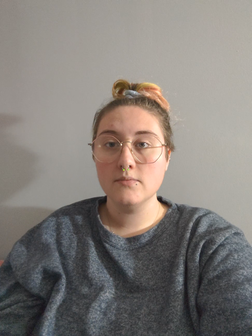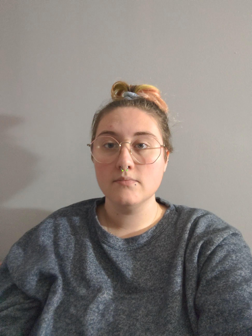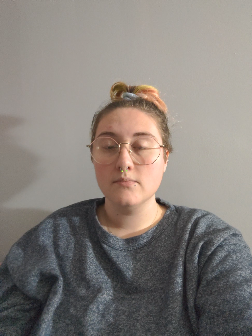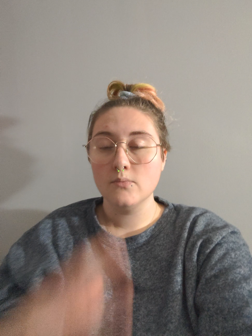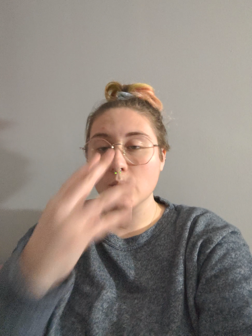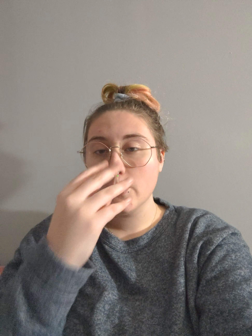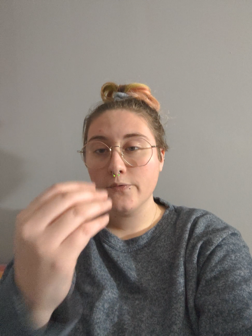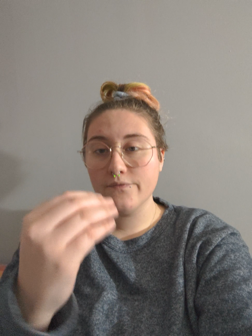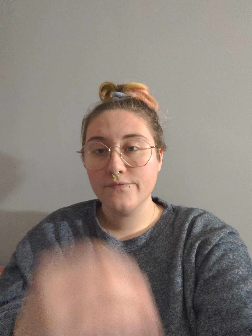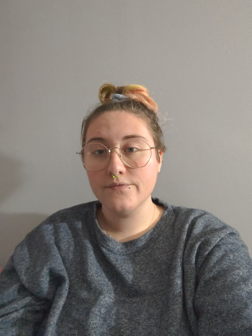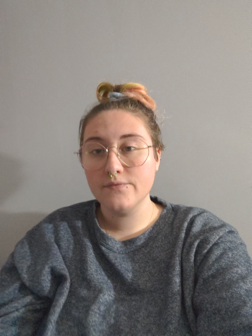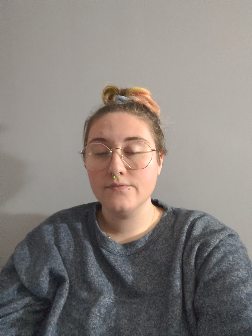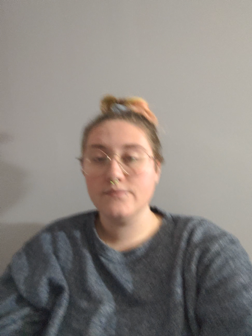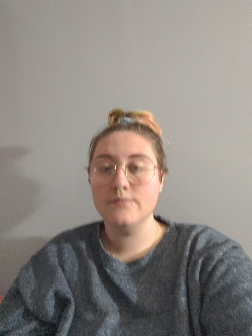wolf